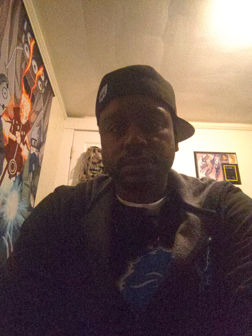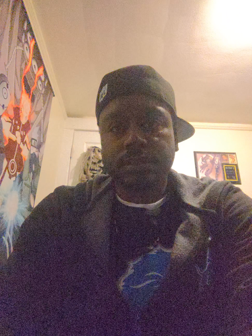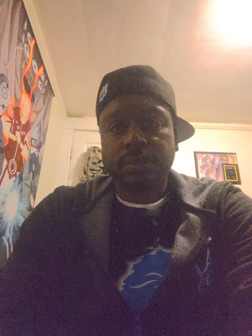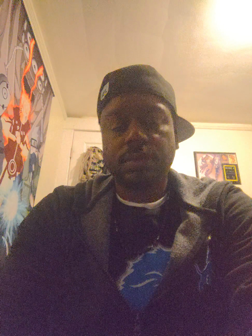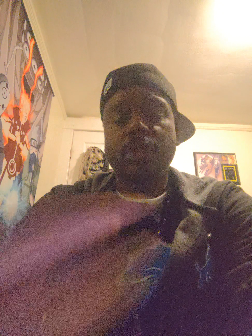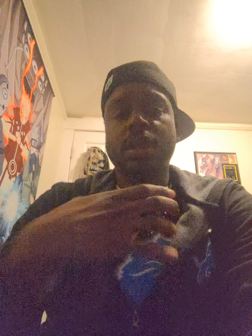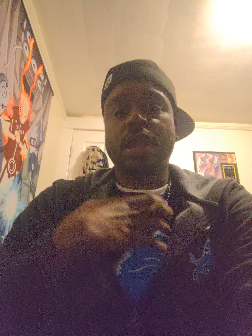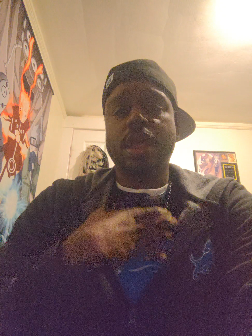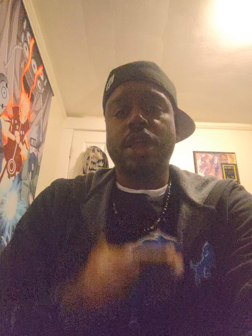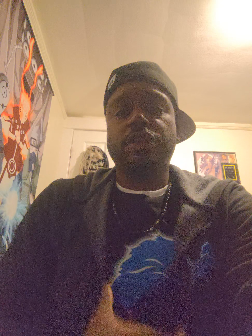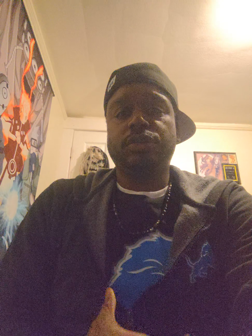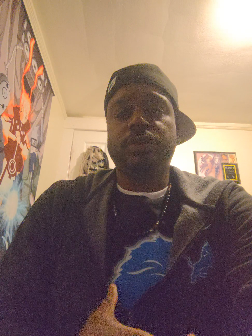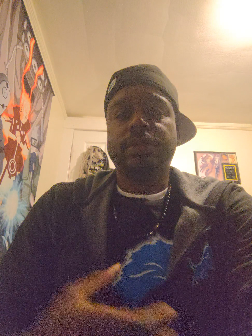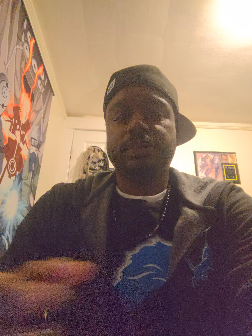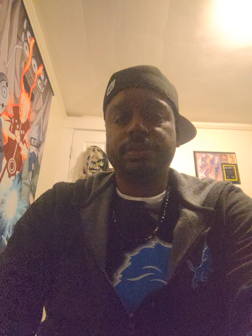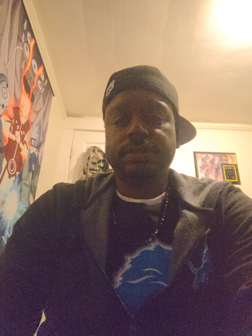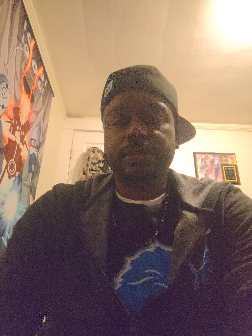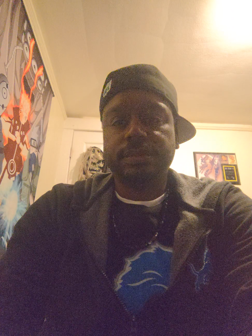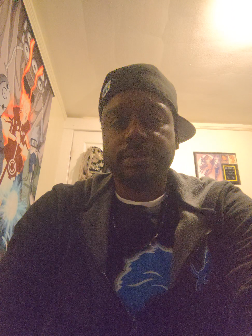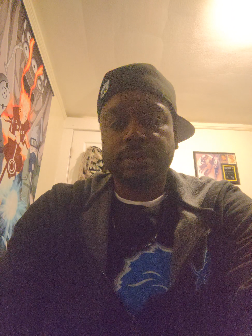hungry